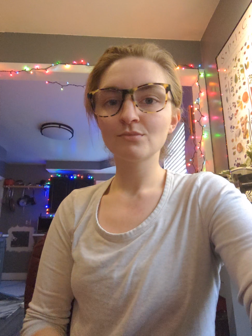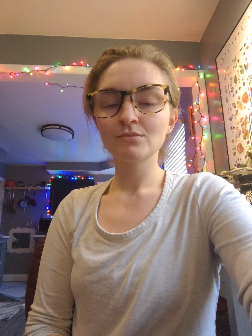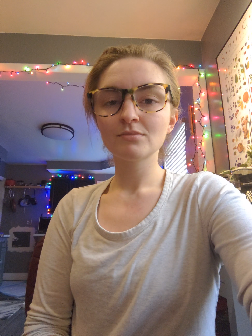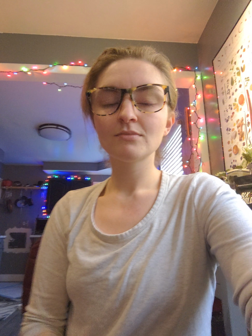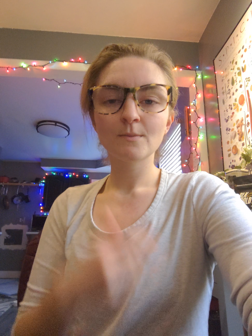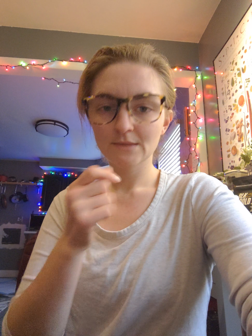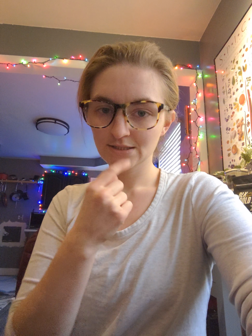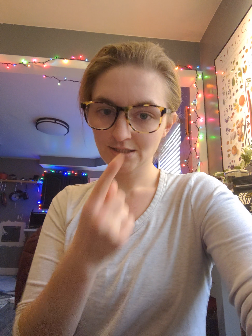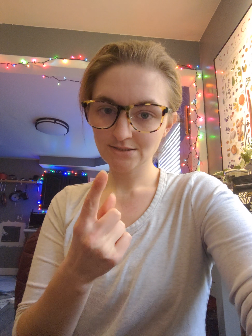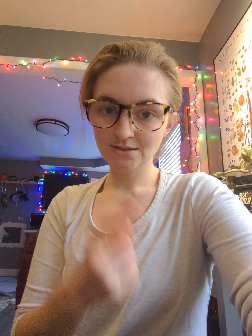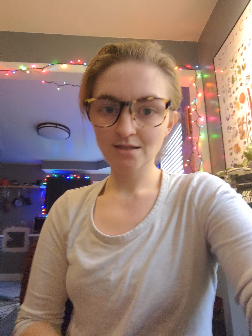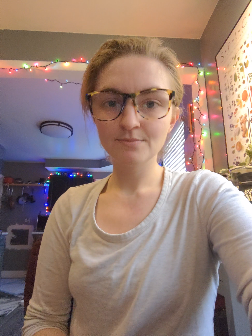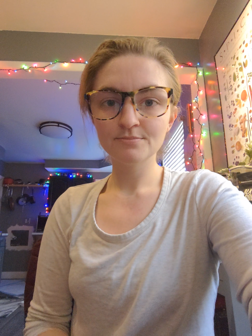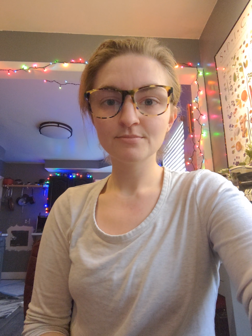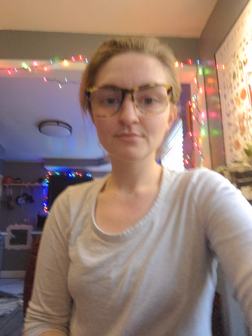say